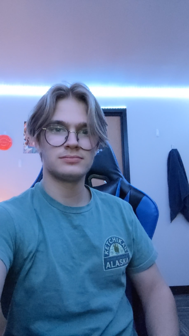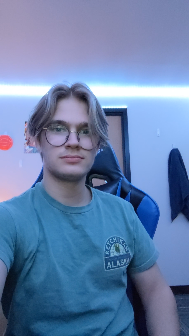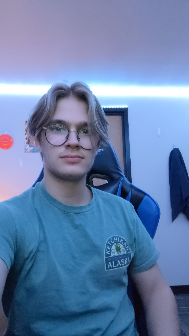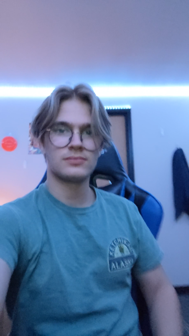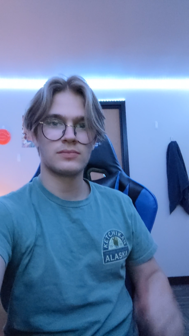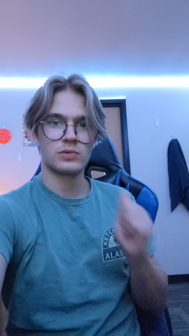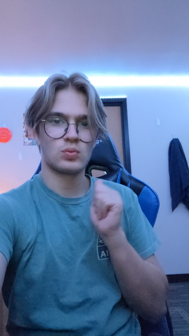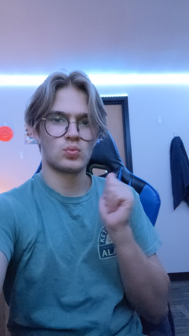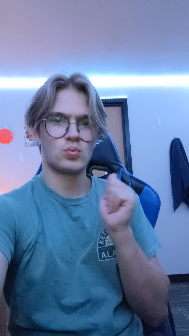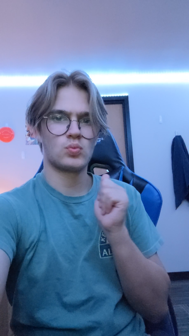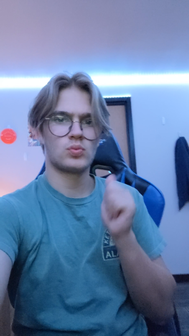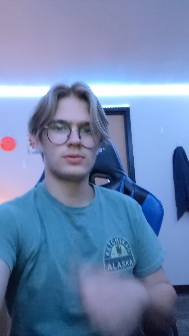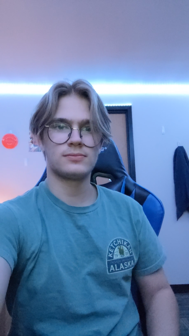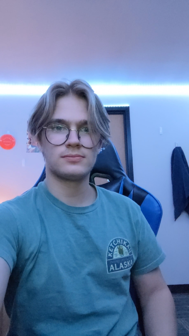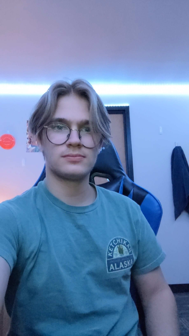cold